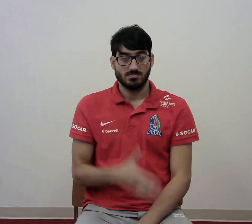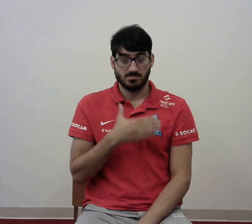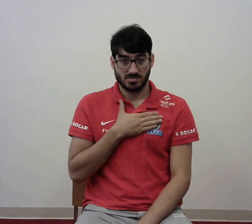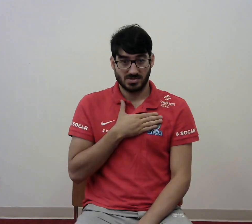mən